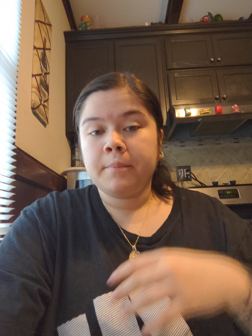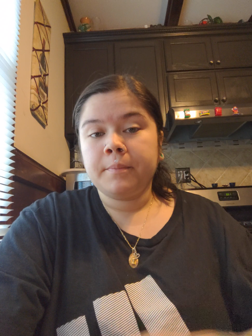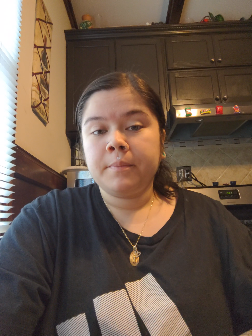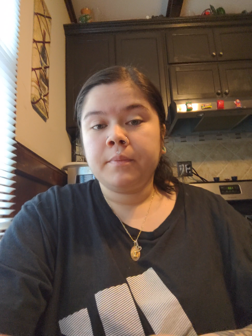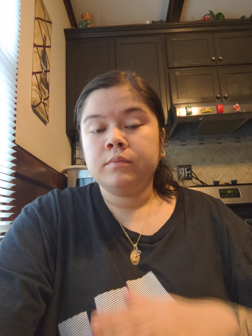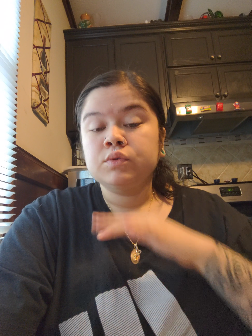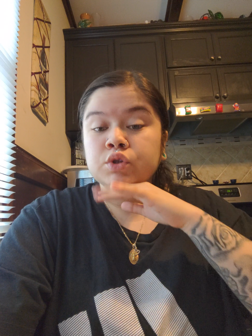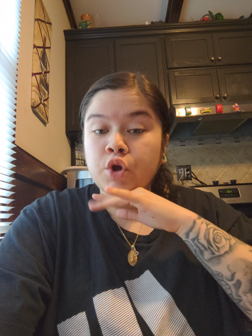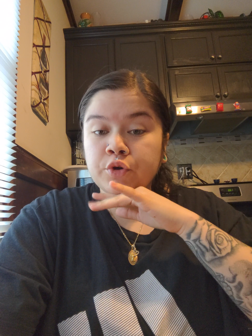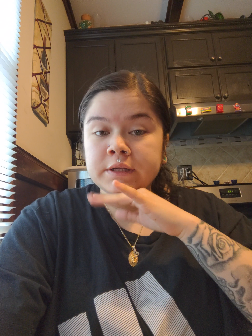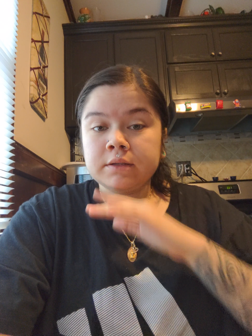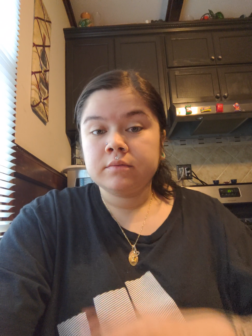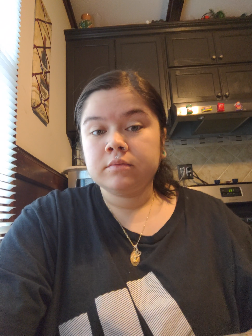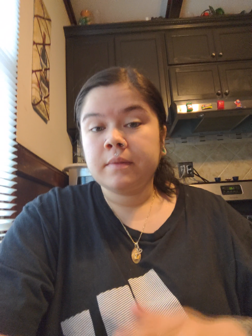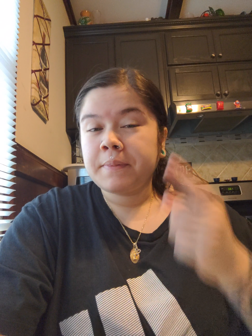dirty